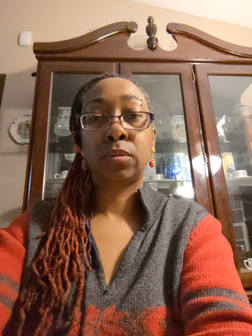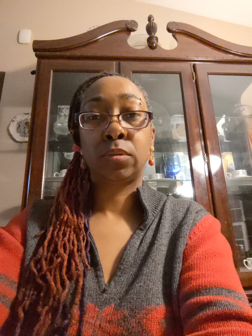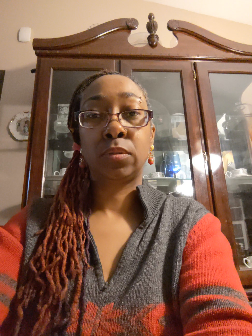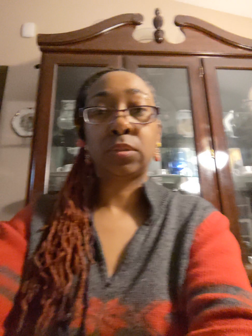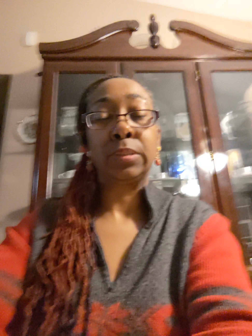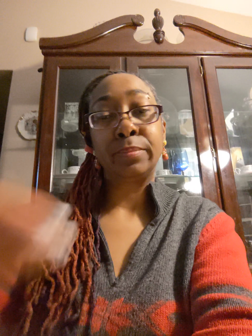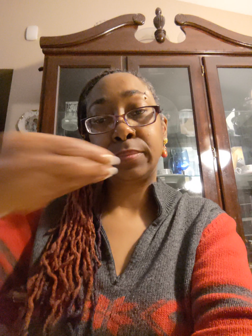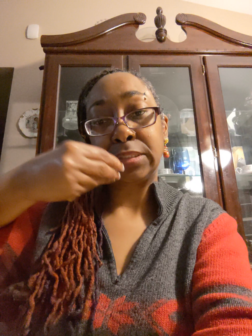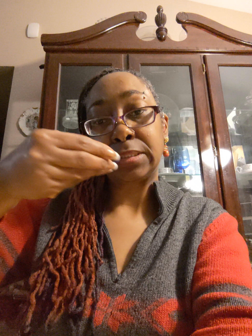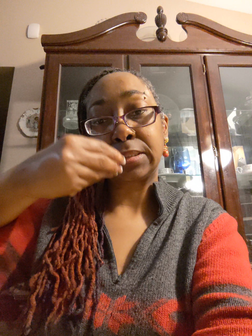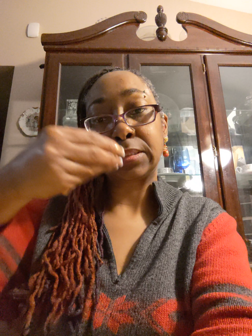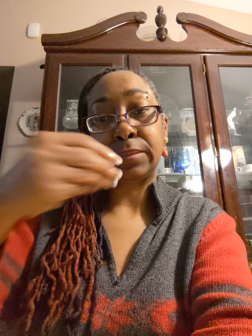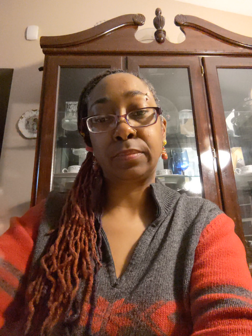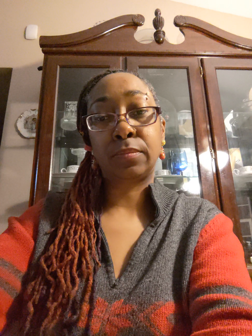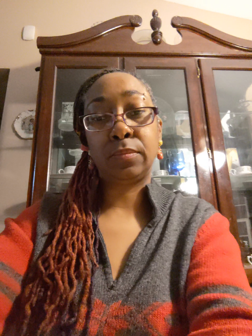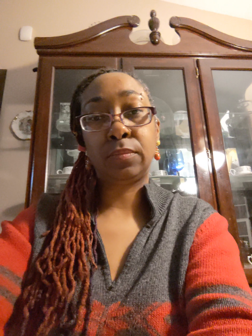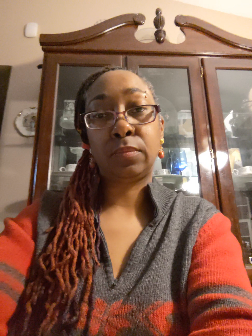pizza